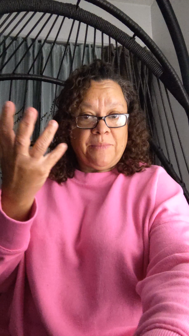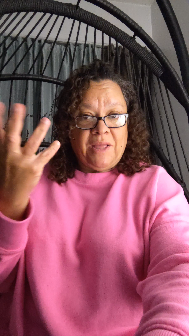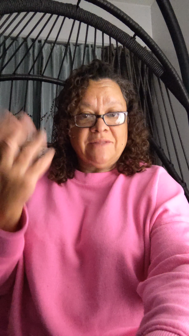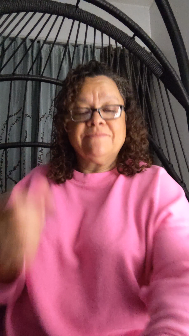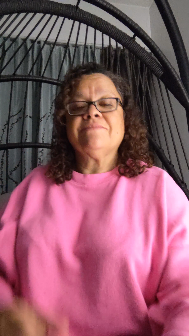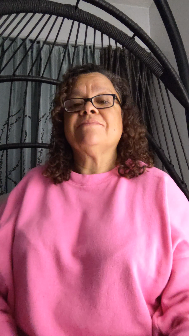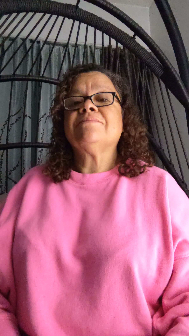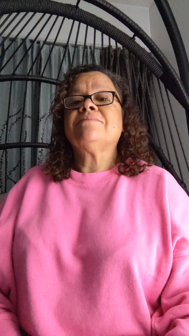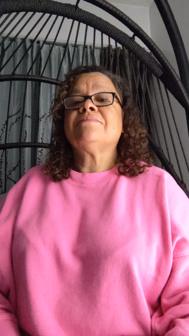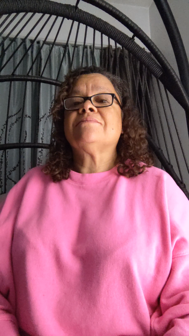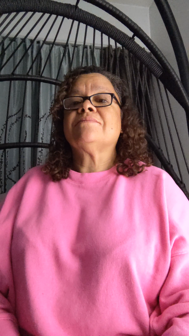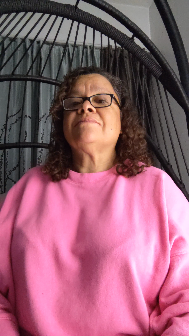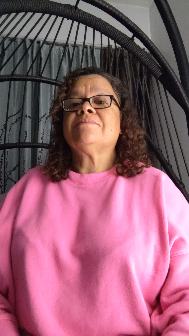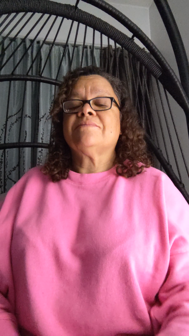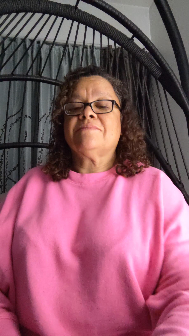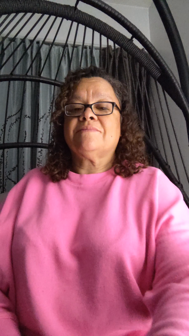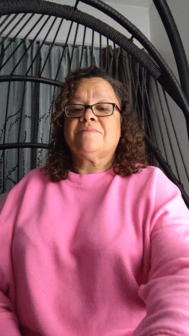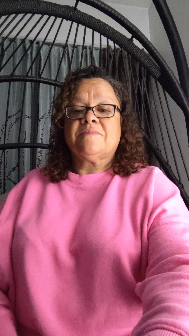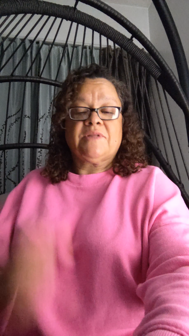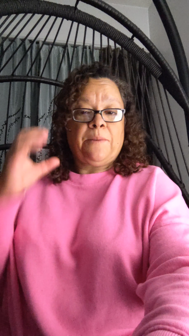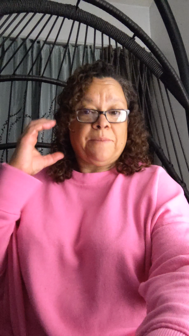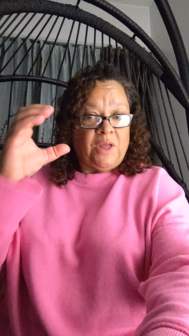bus